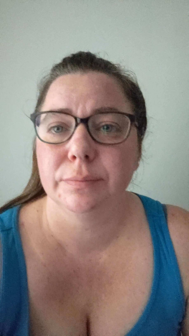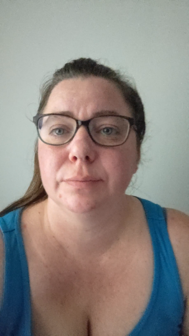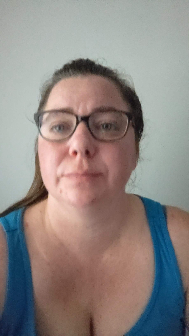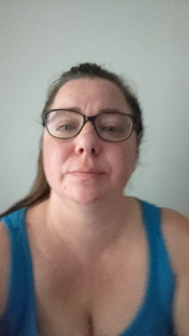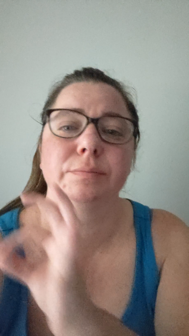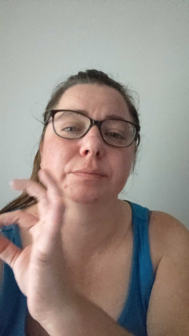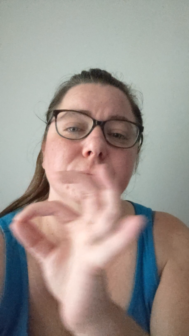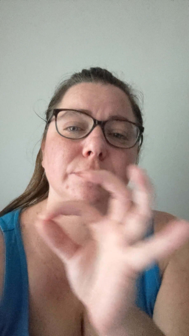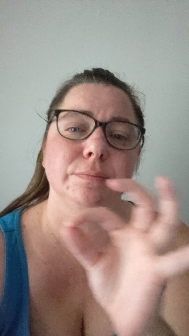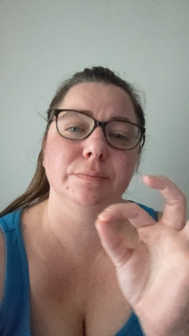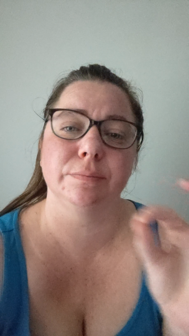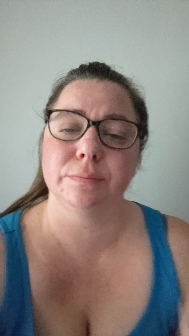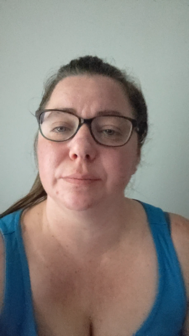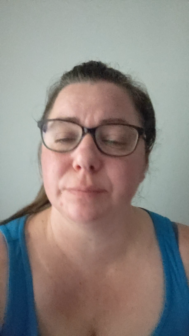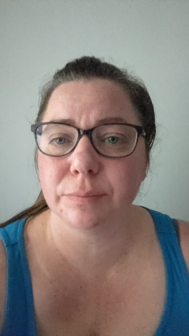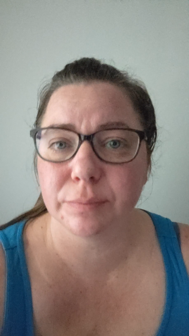beads